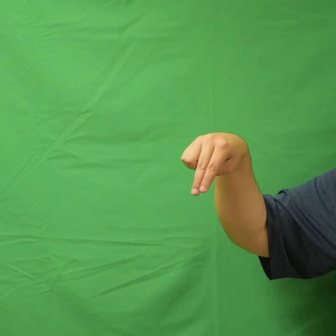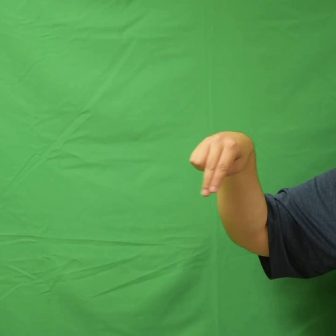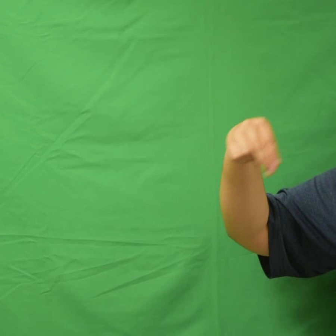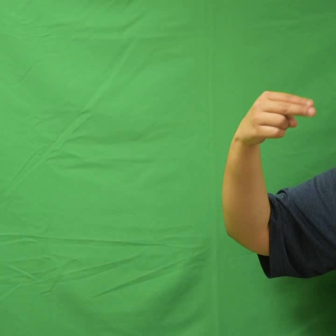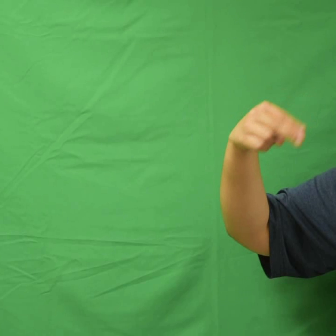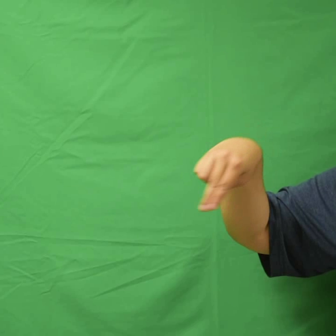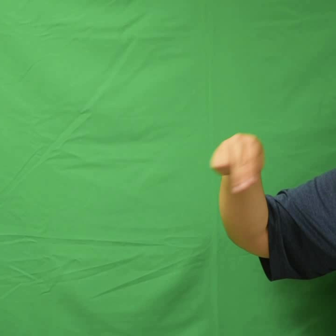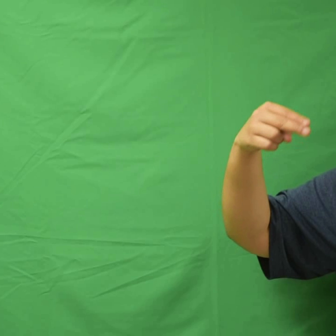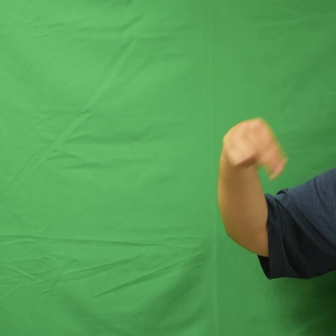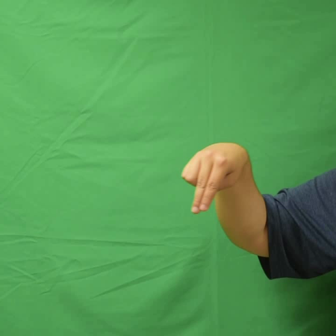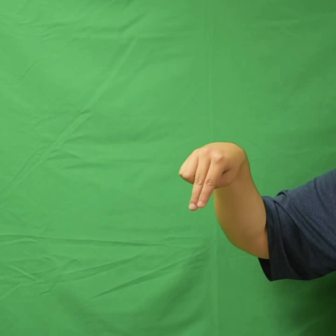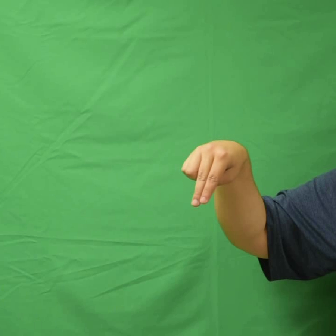Ñ